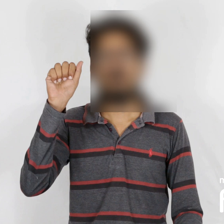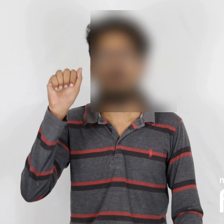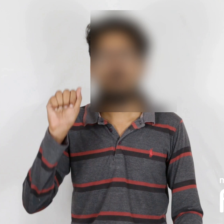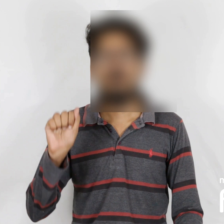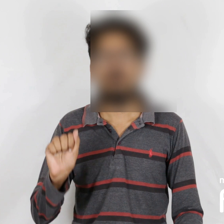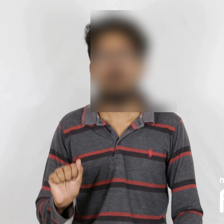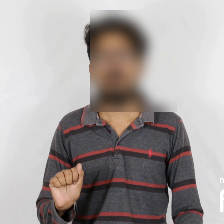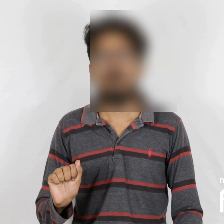آ